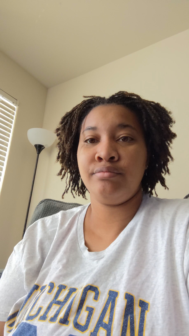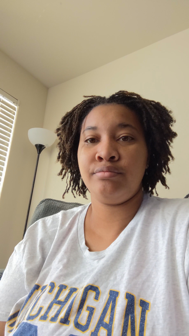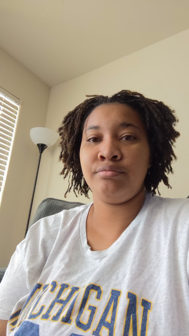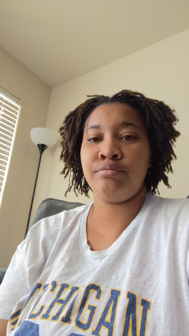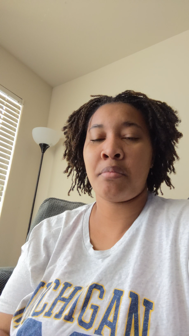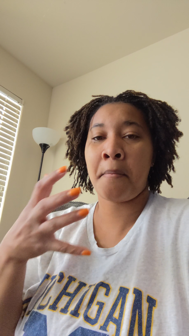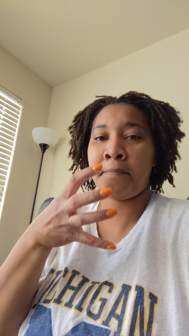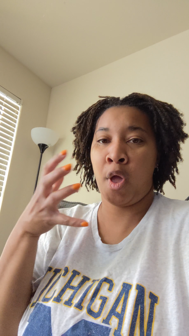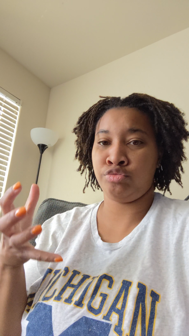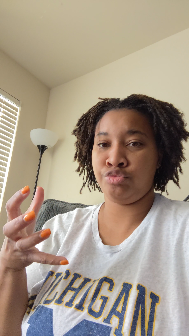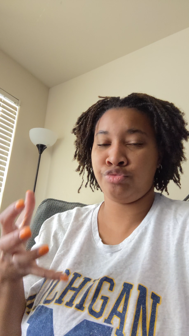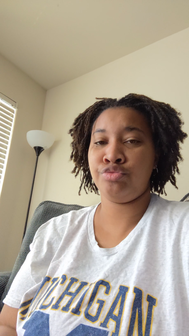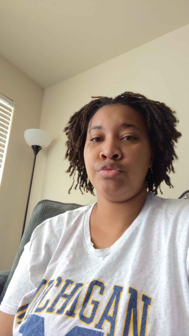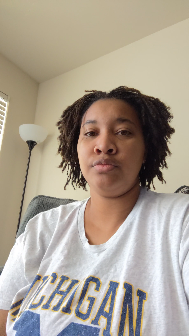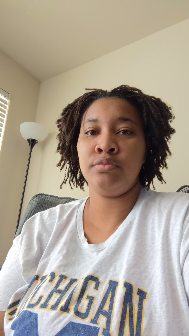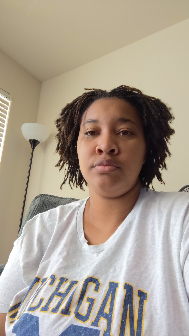much